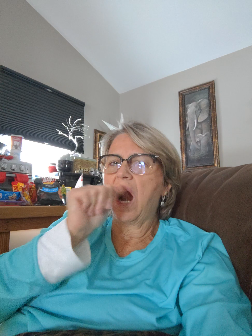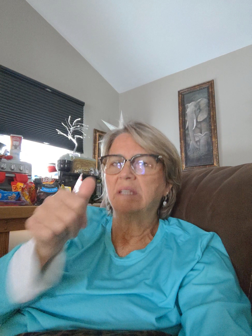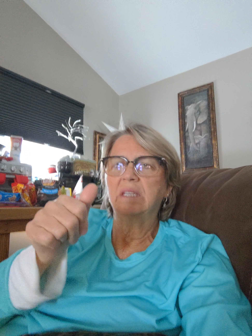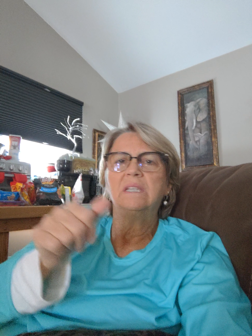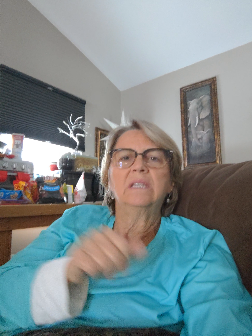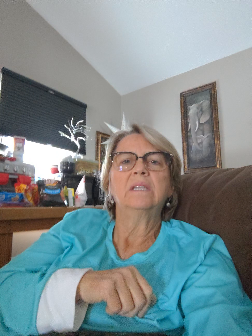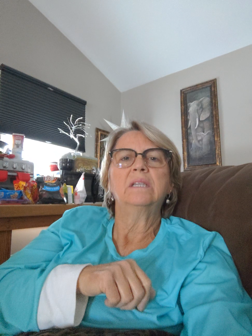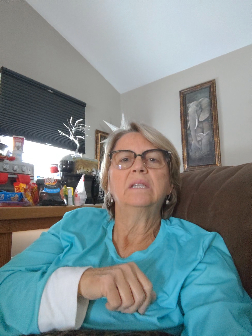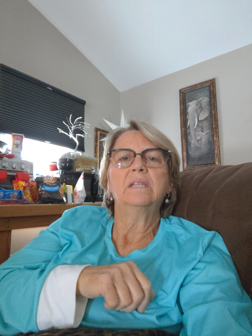nuts